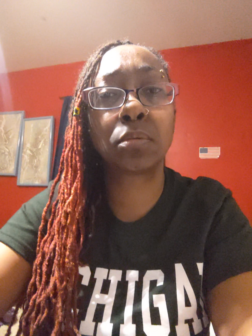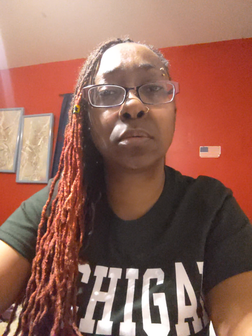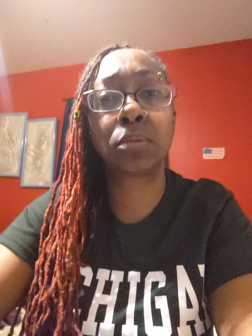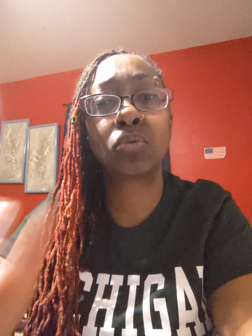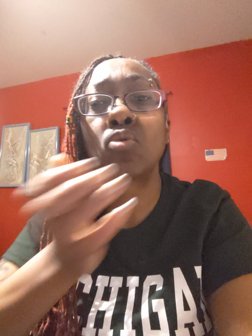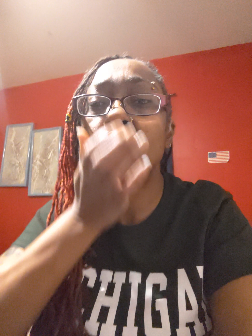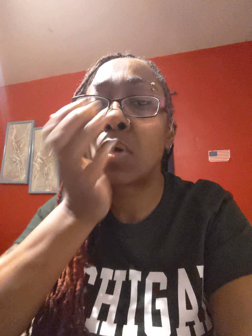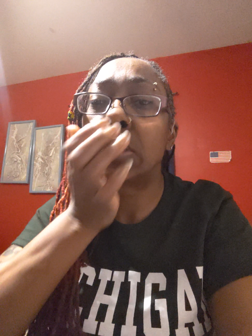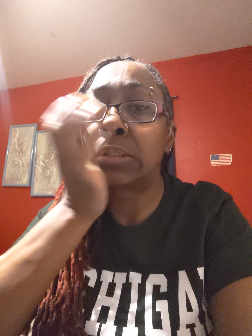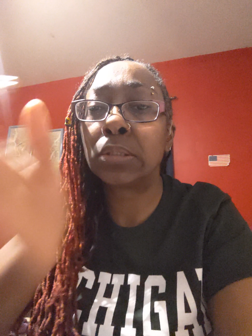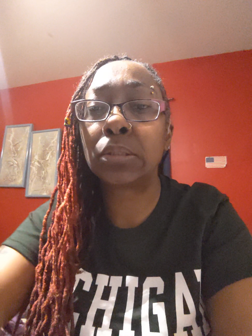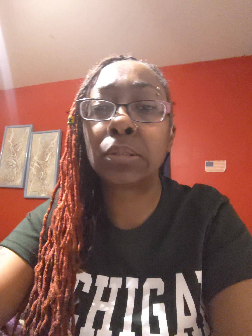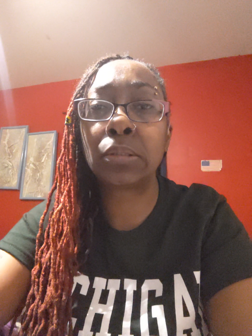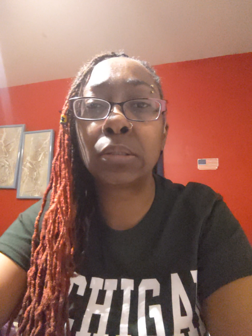grass